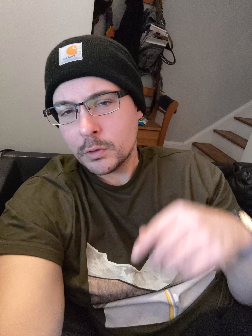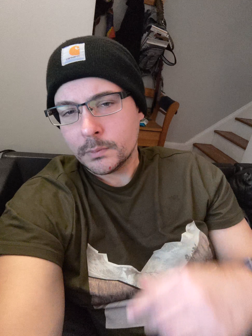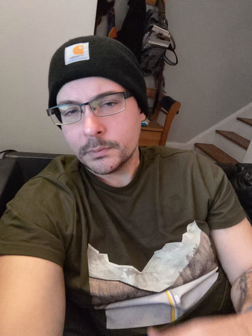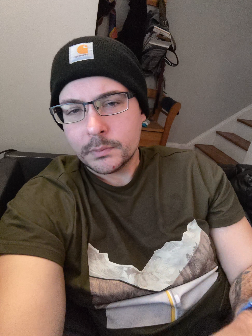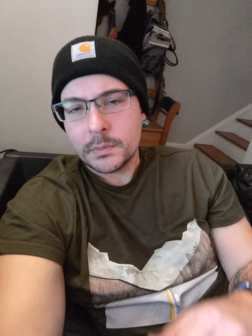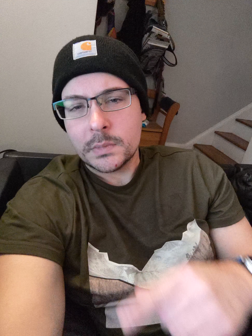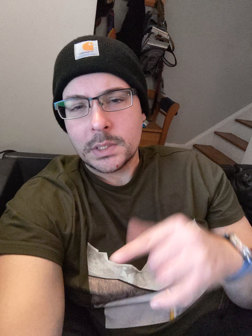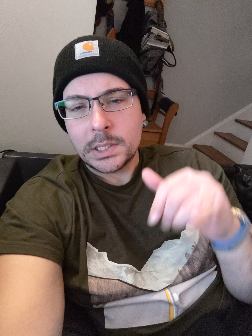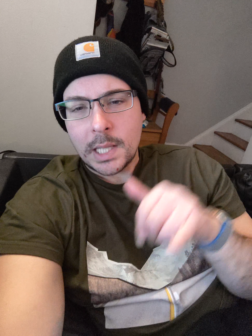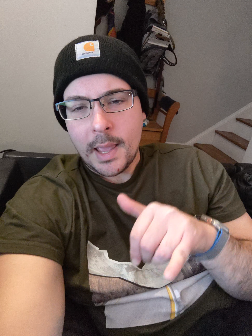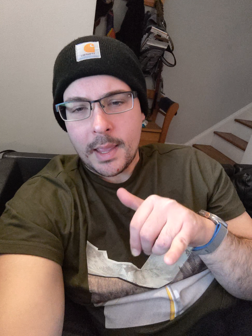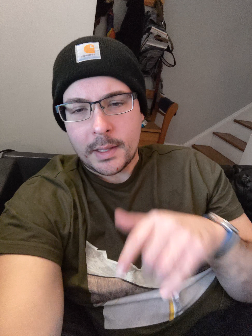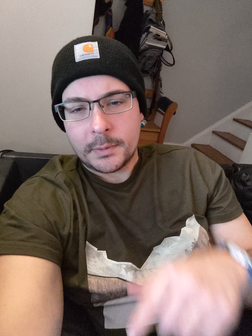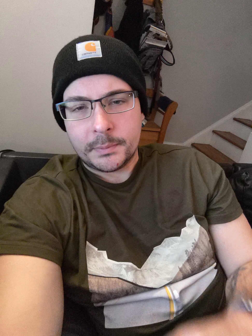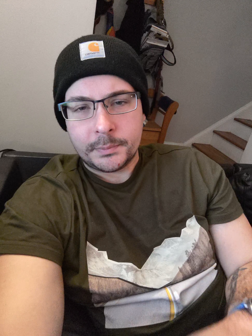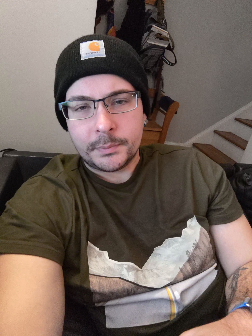stay